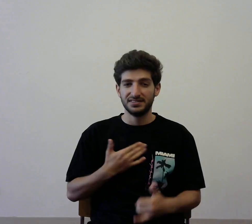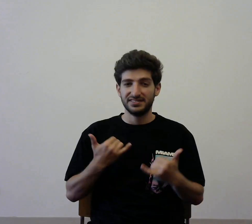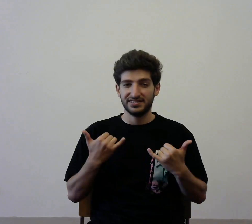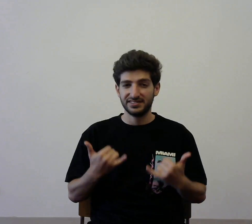indi